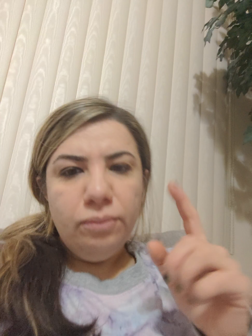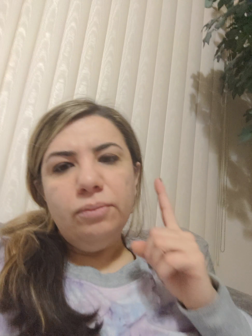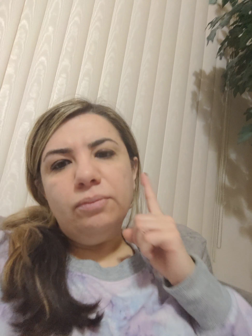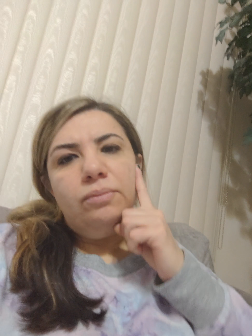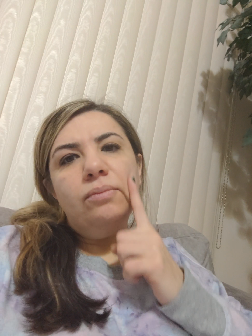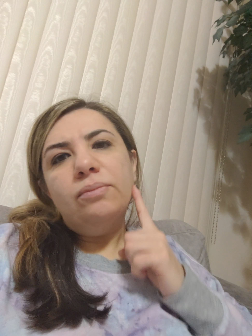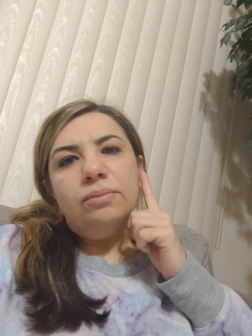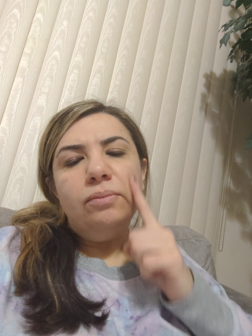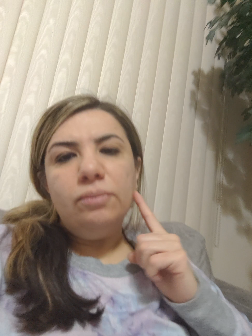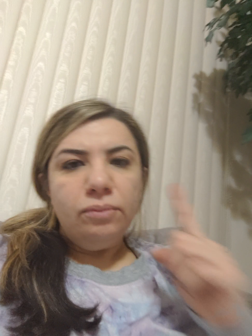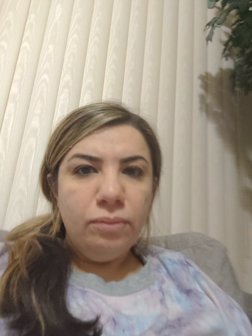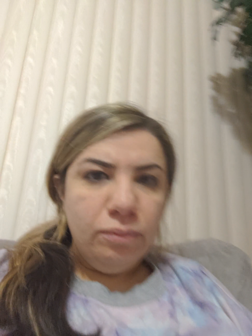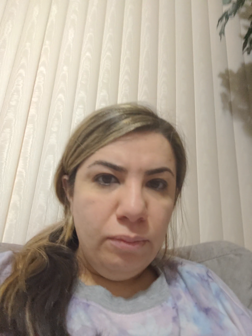cheek